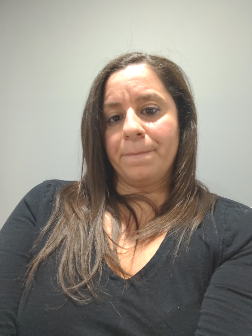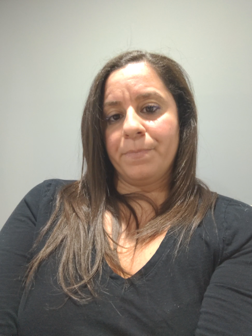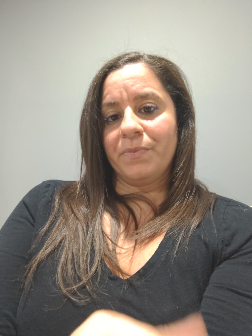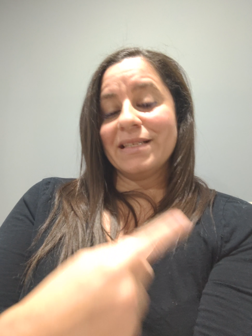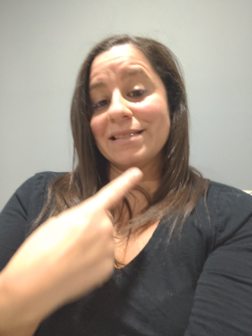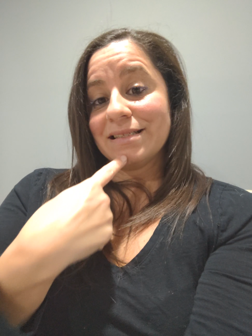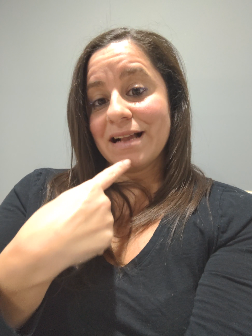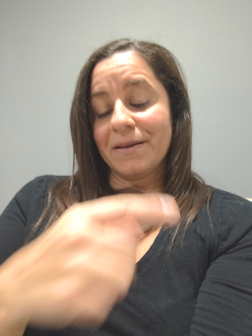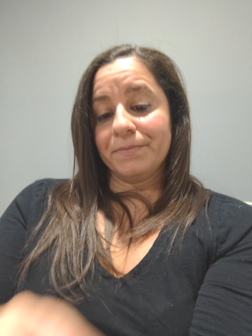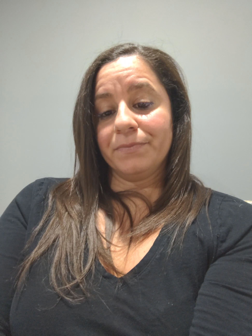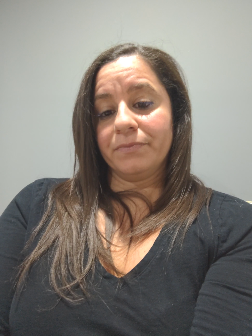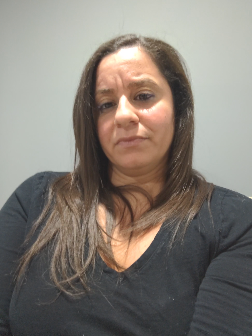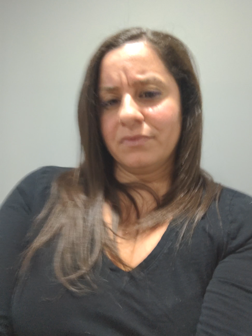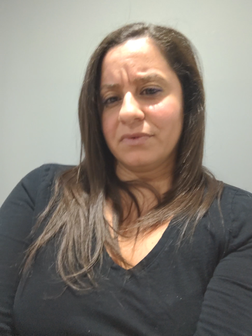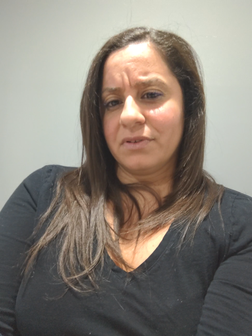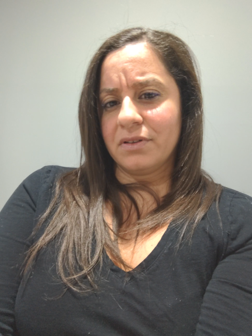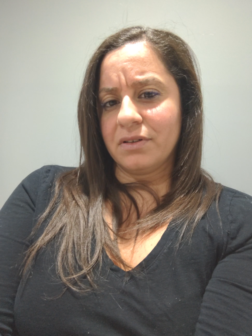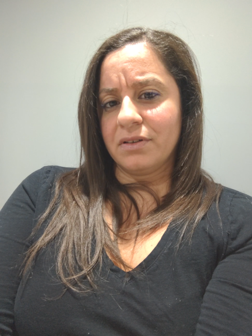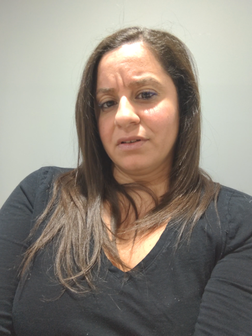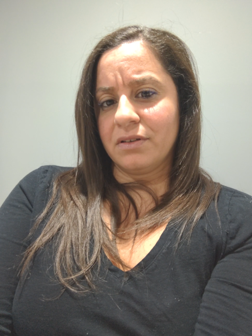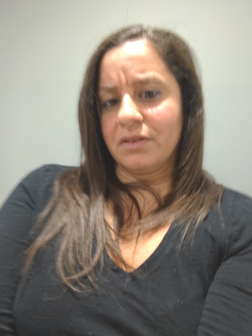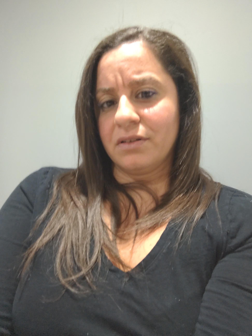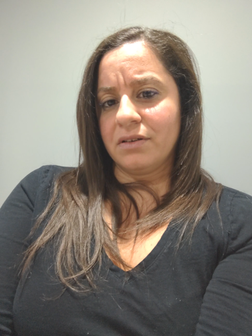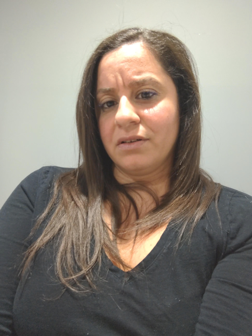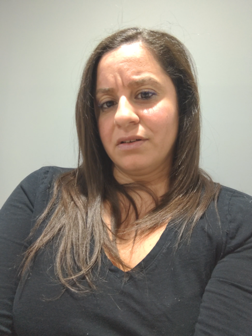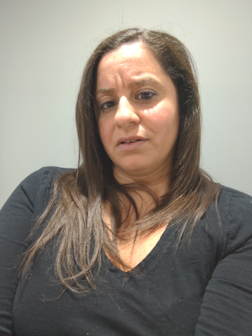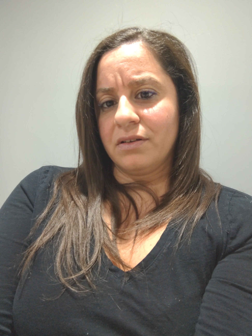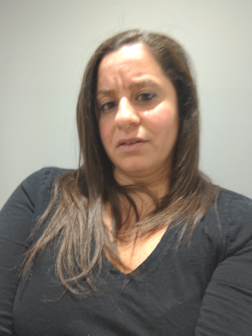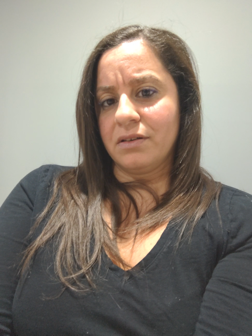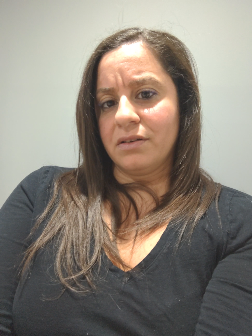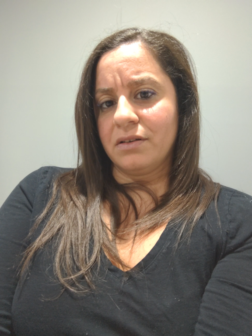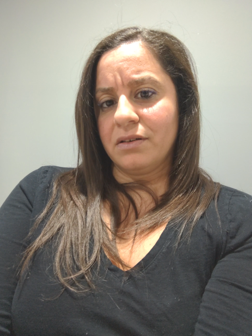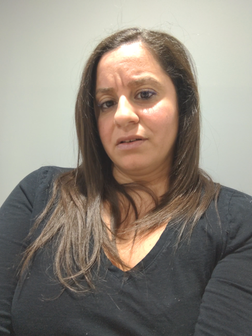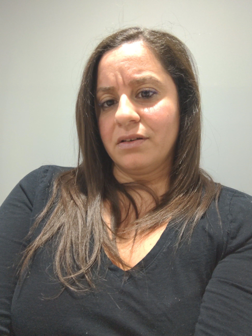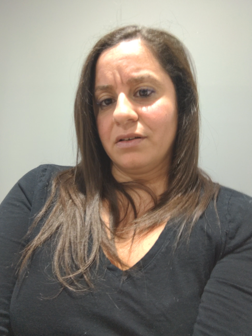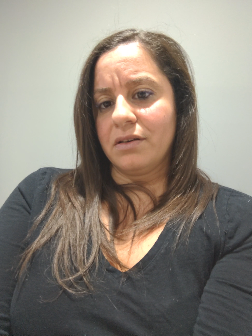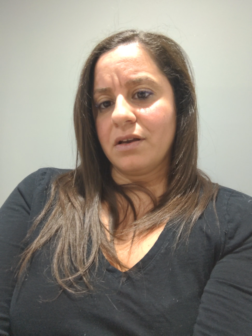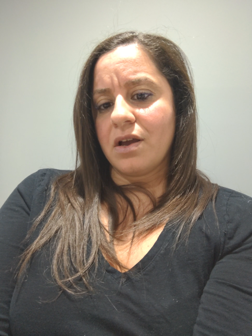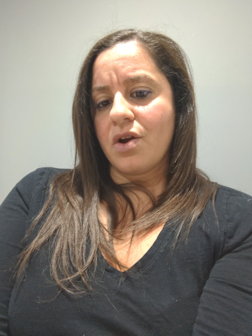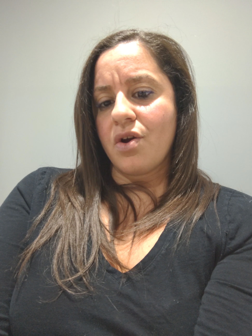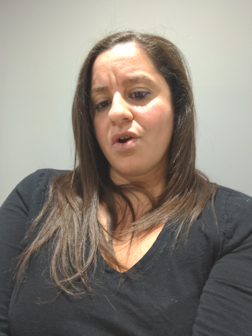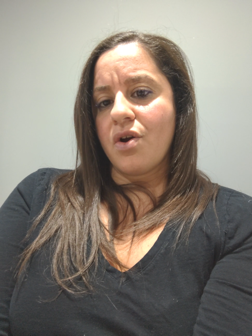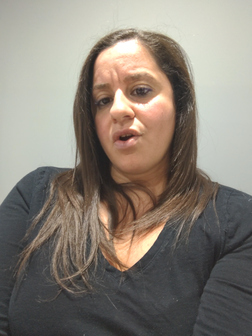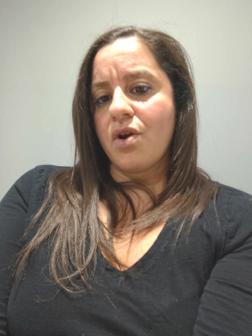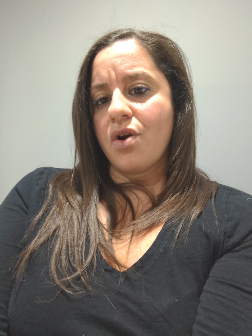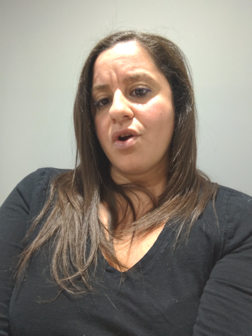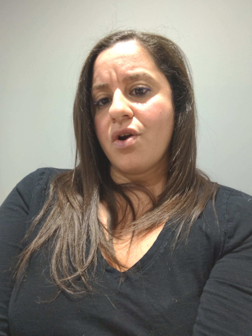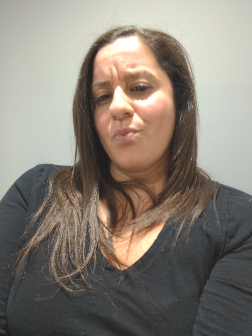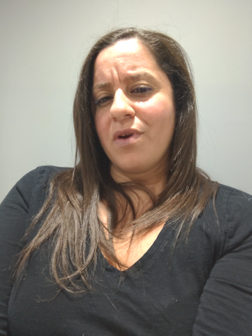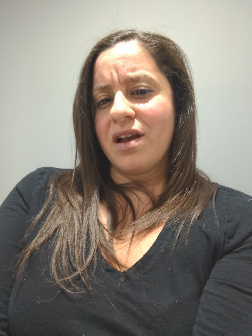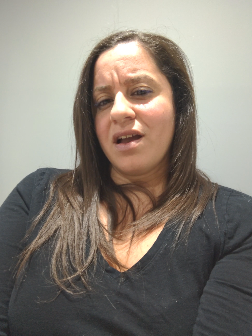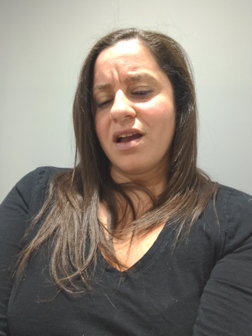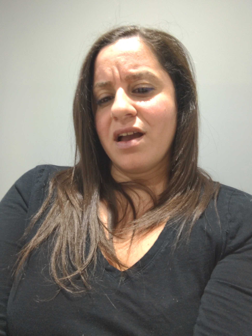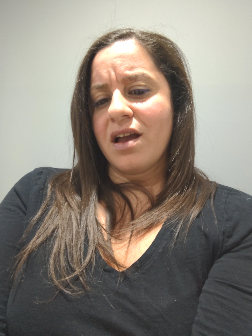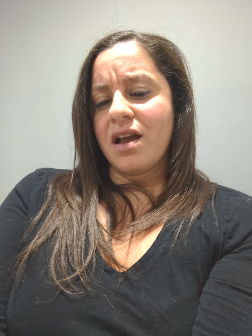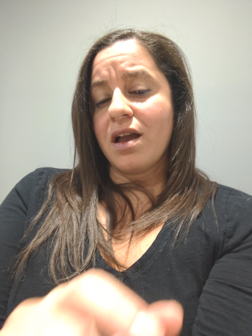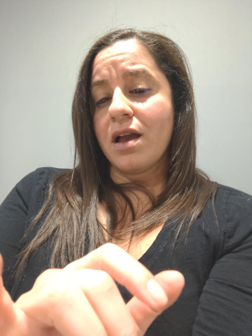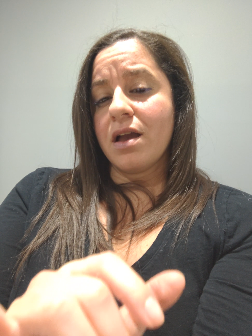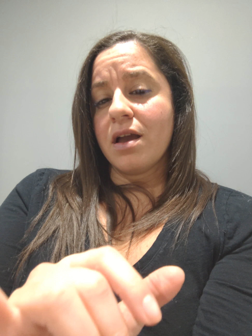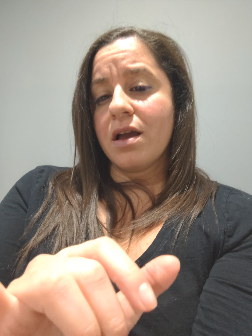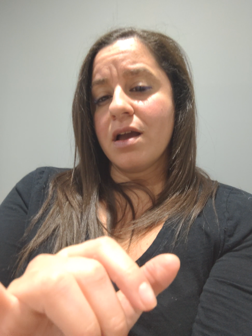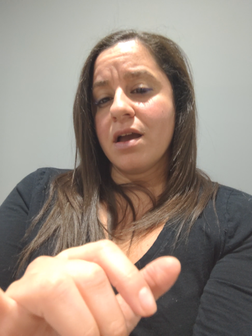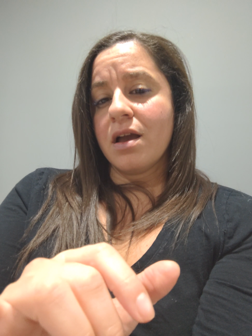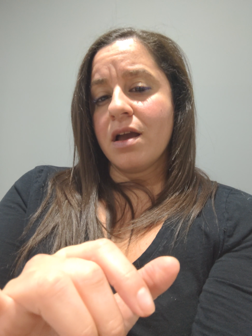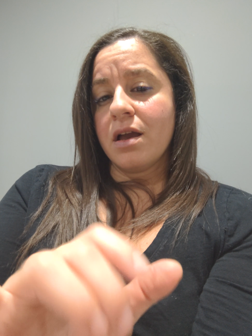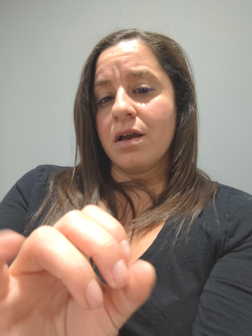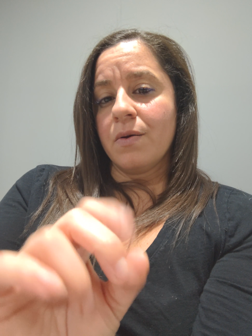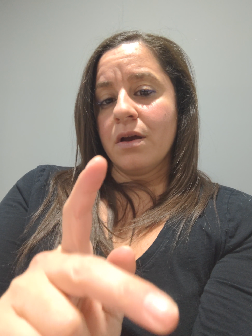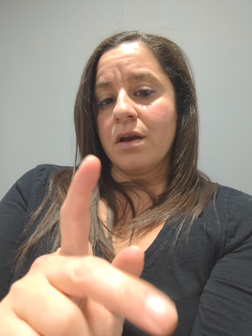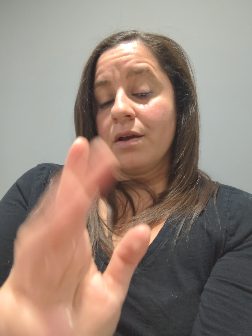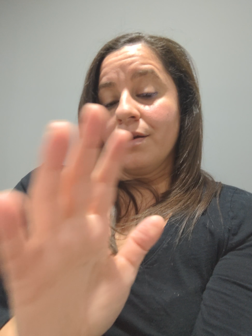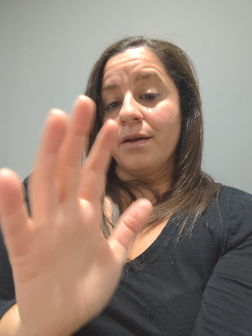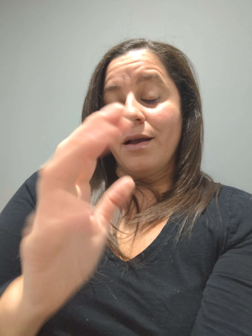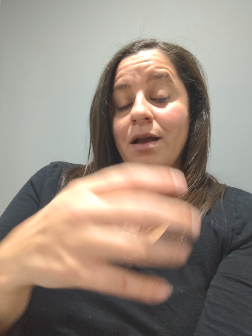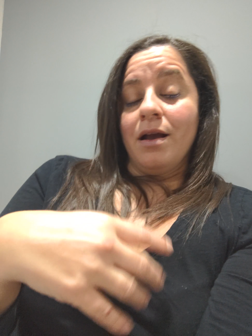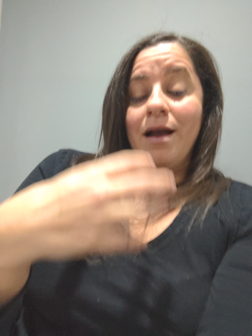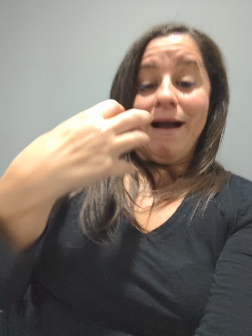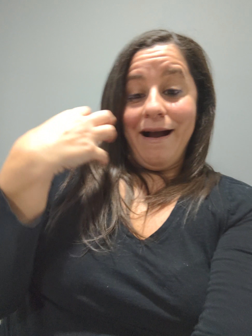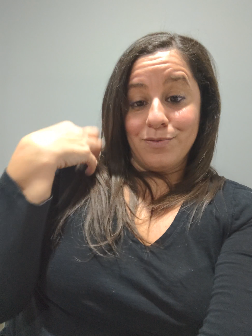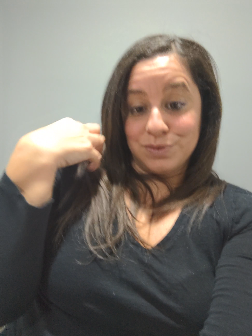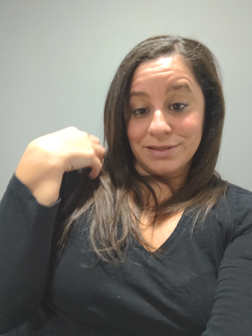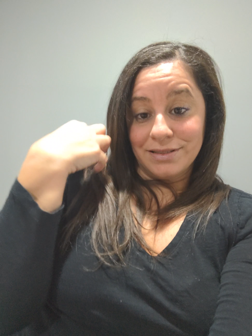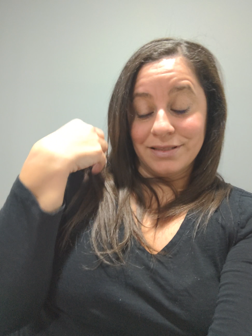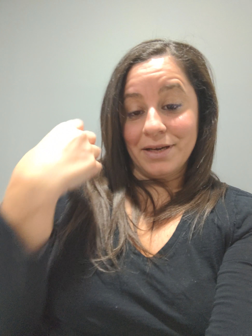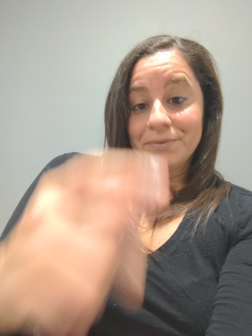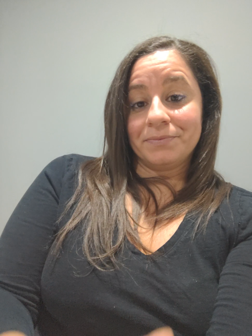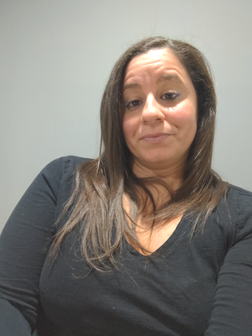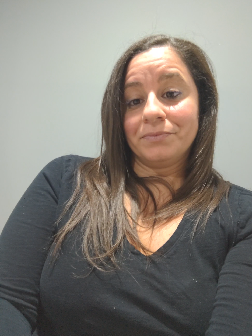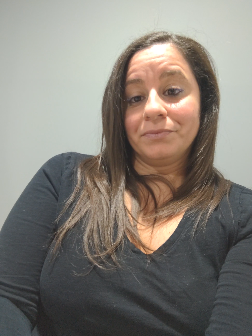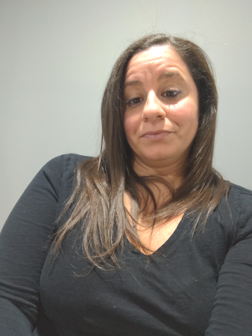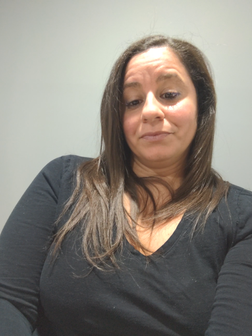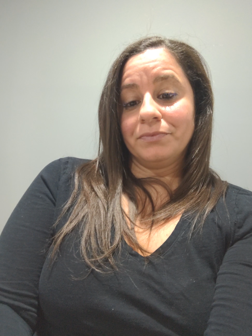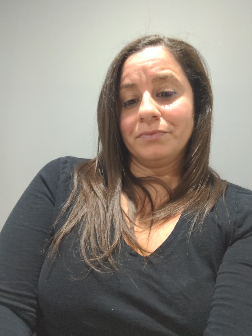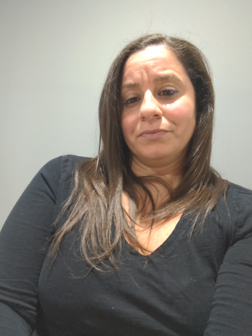outside